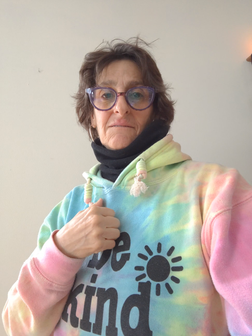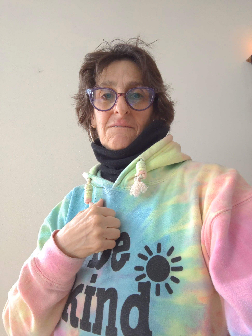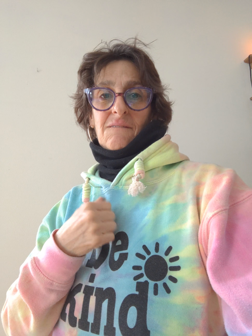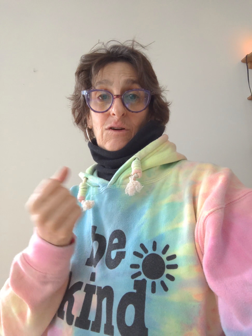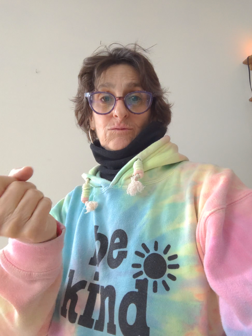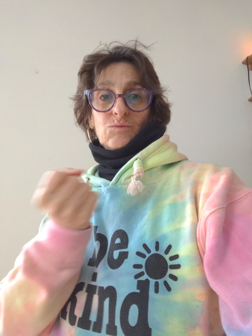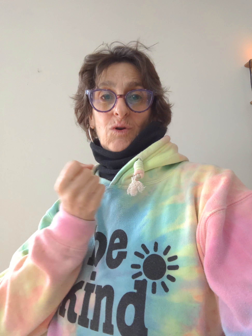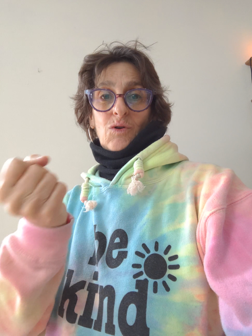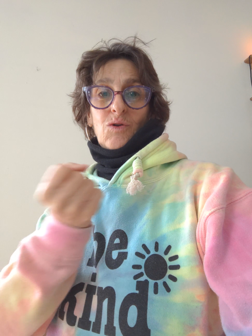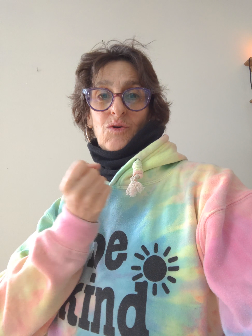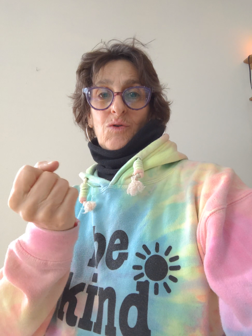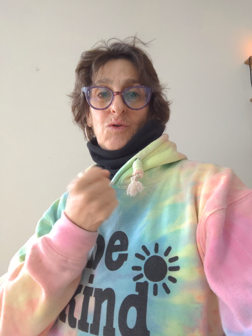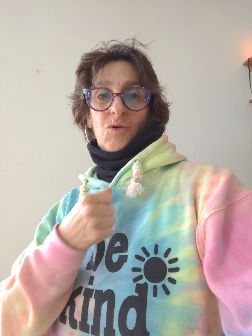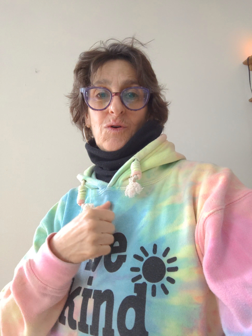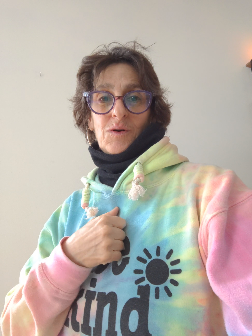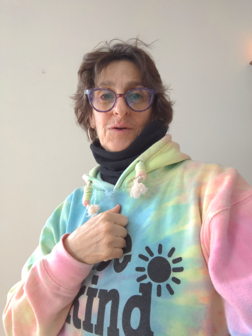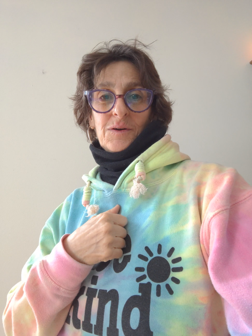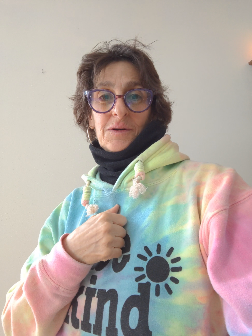drawer